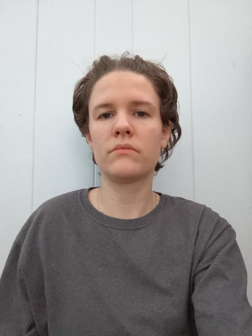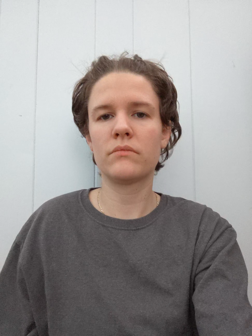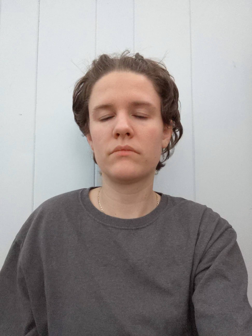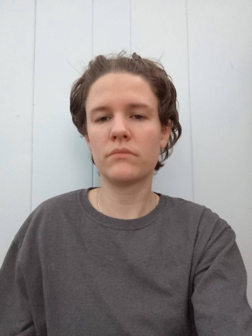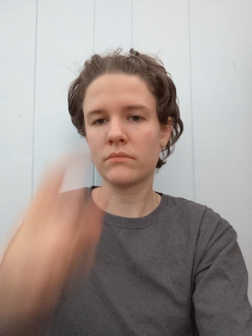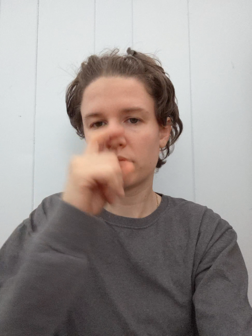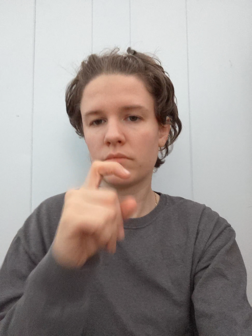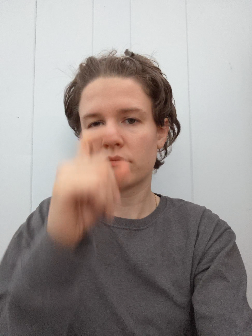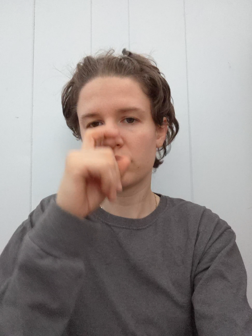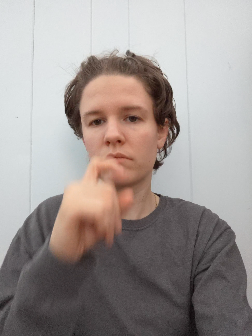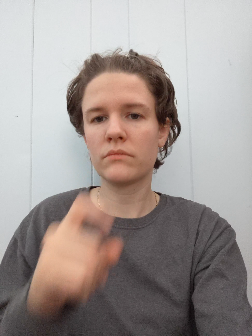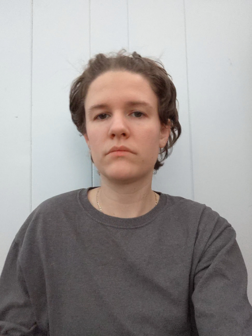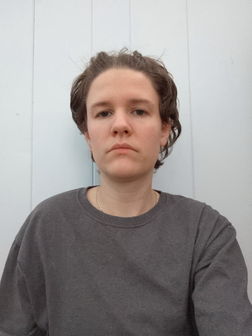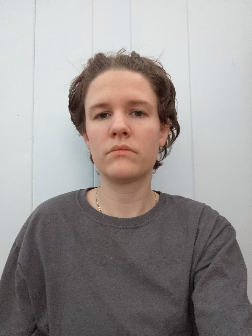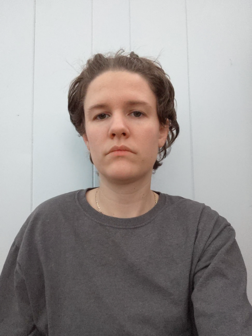doll